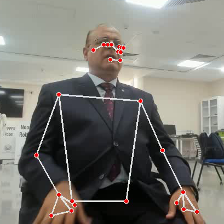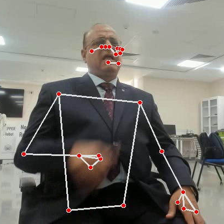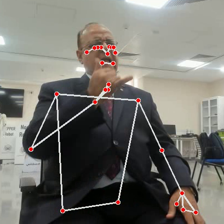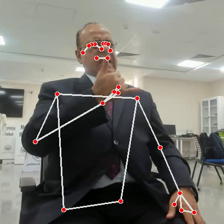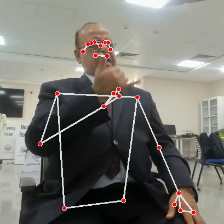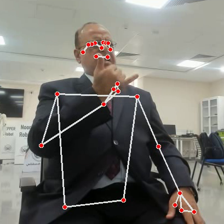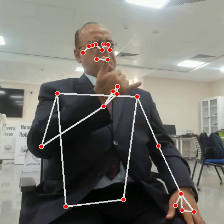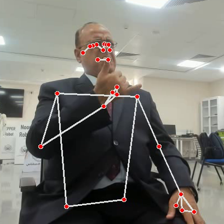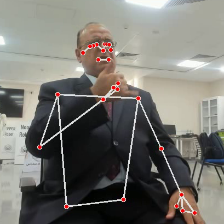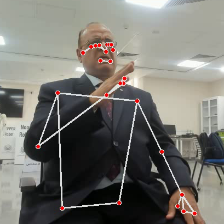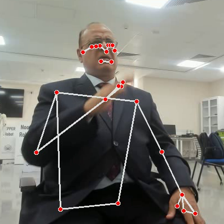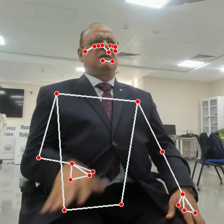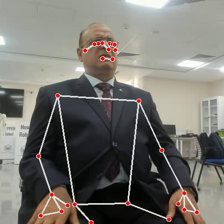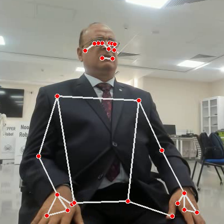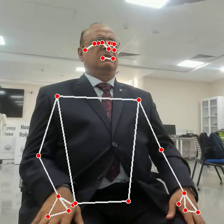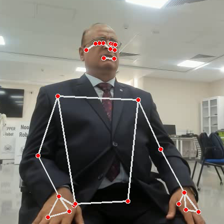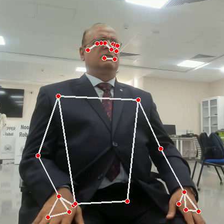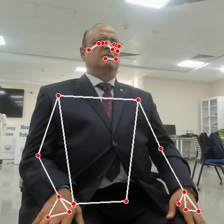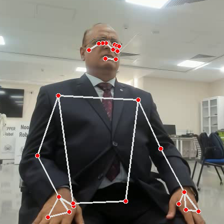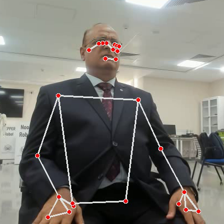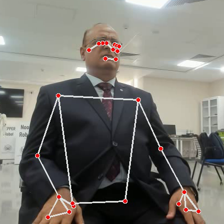sabhlala